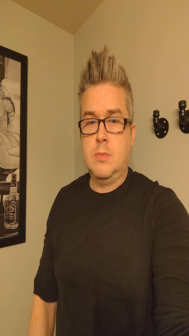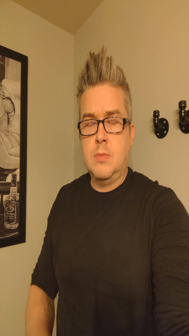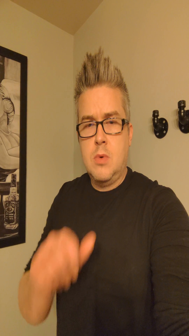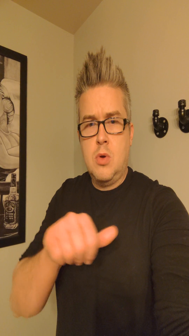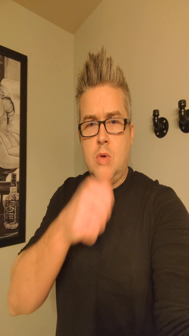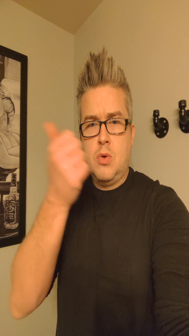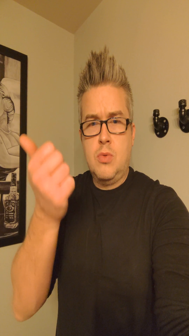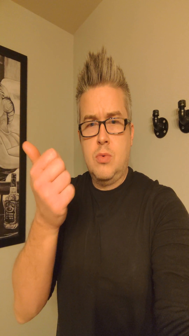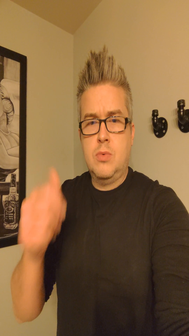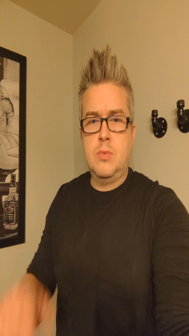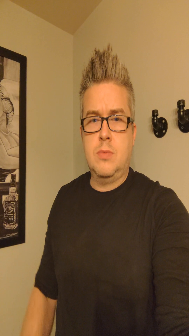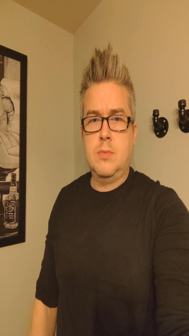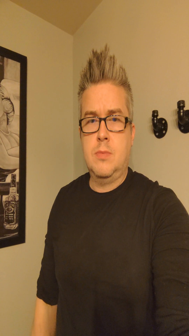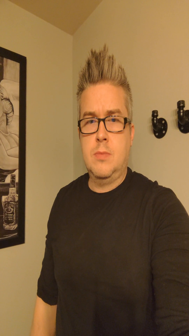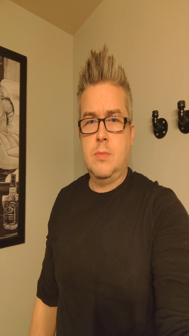another